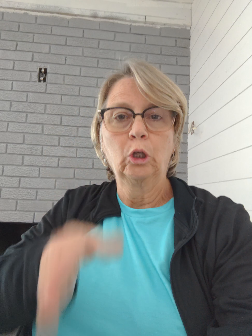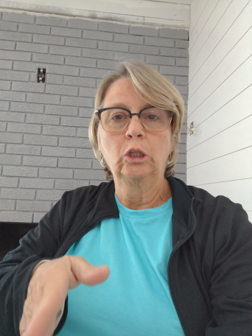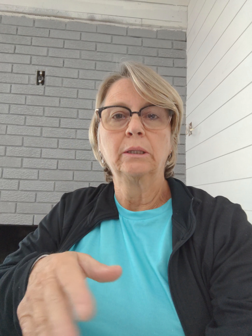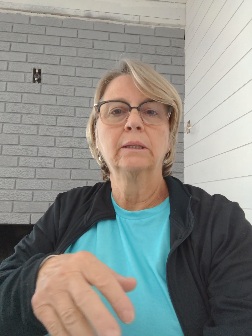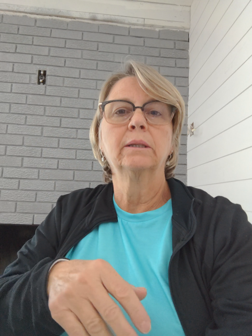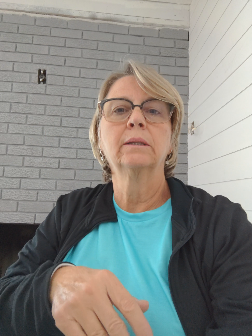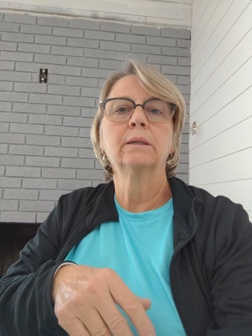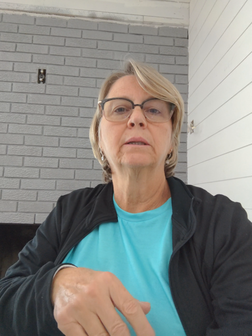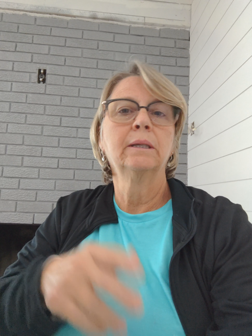person